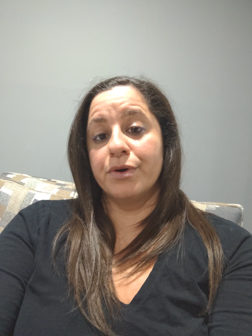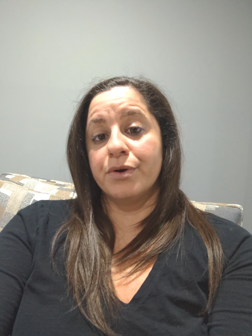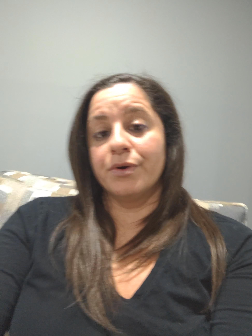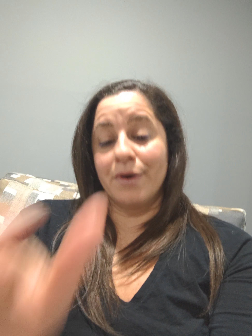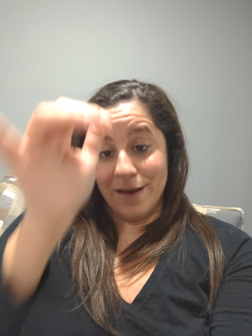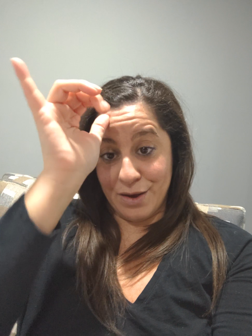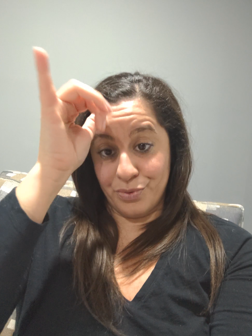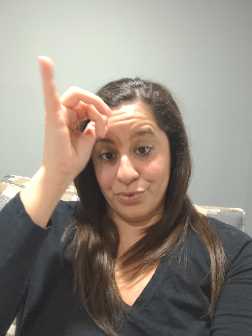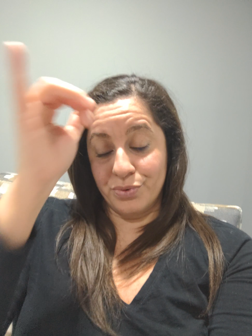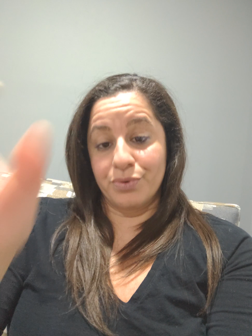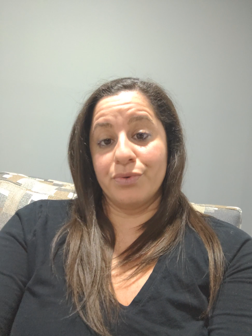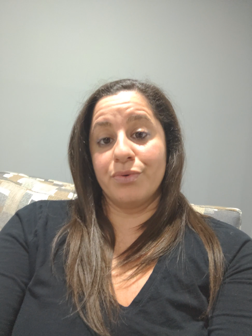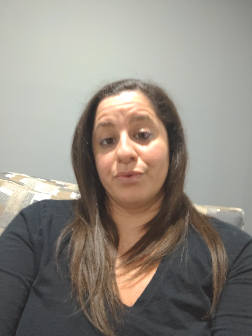cow